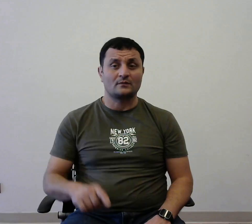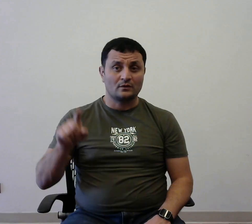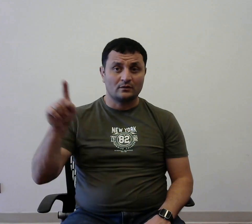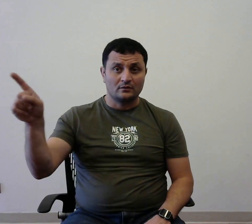onun